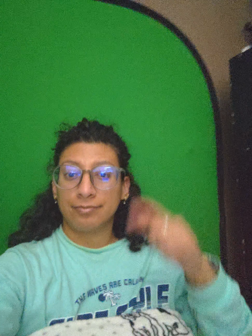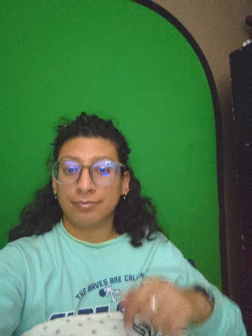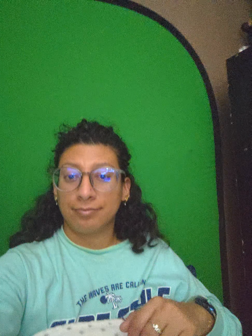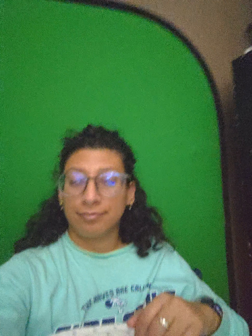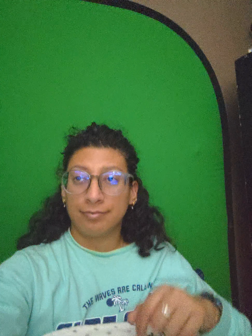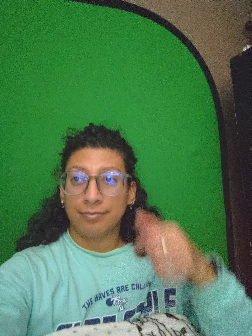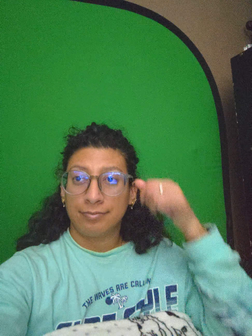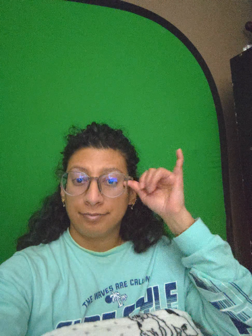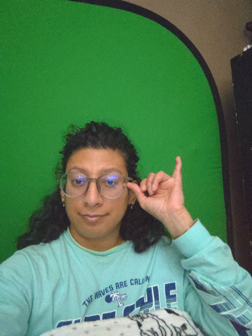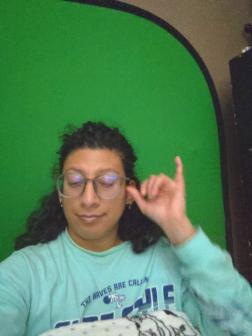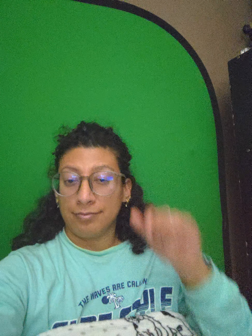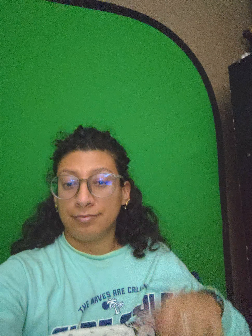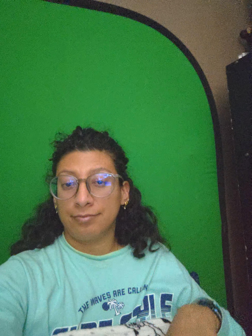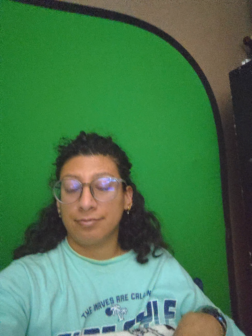cow